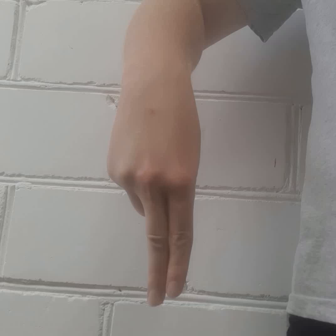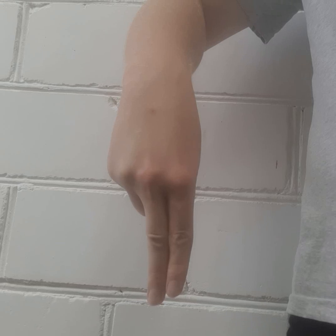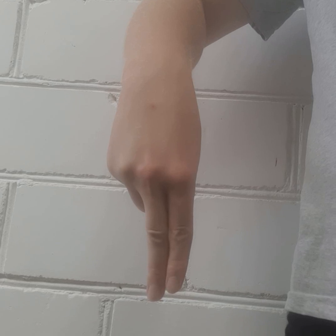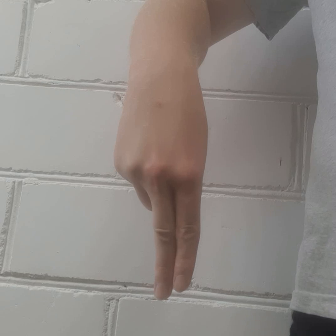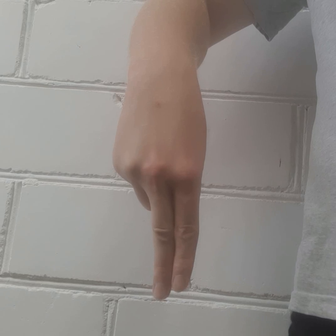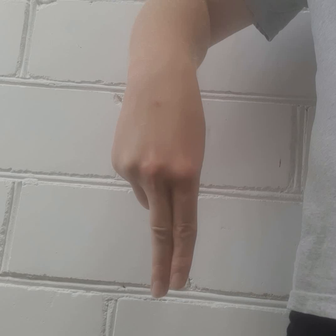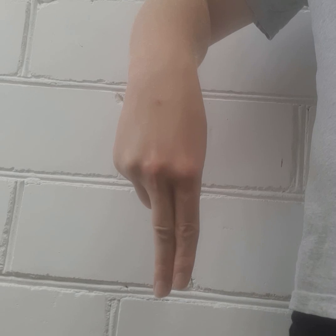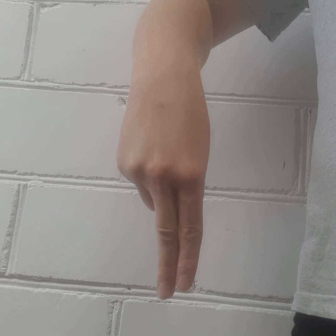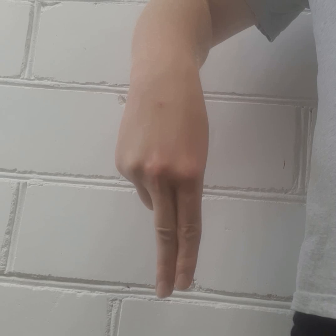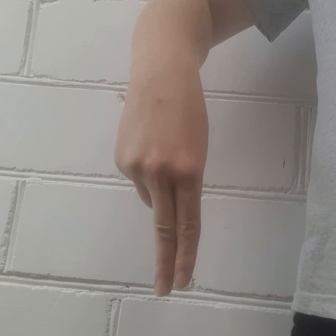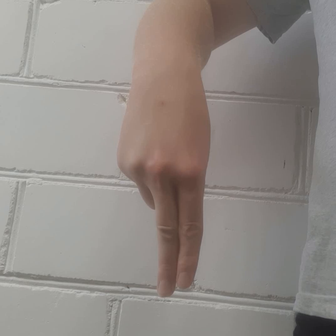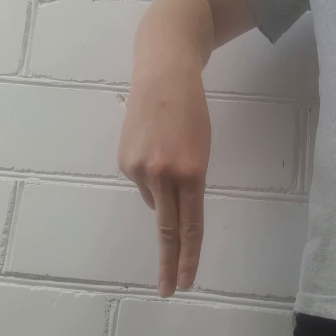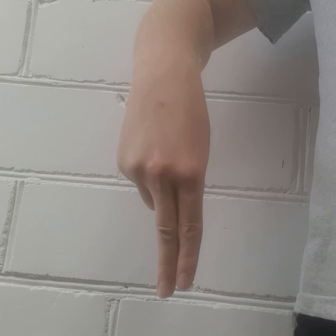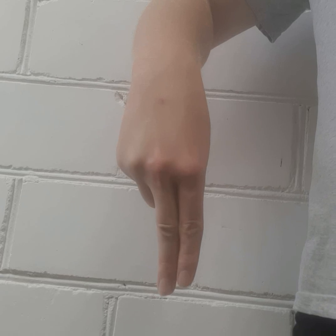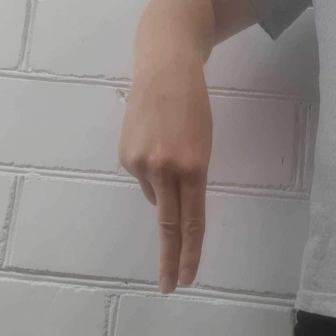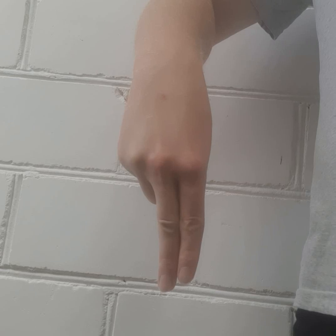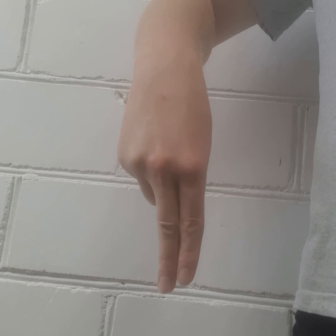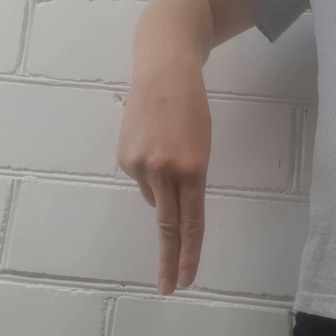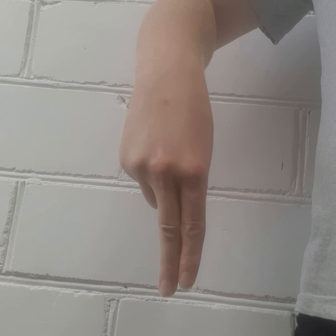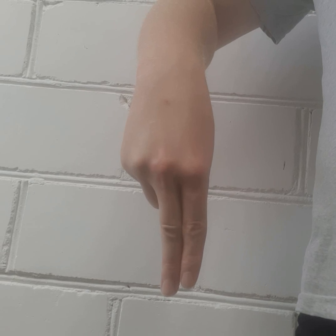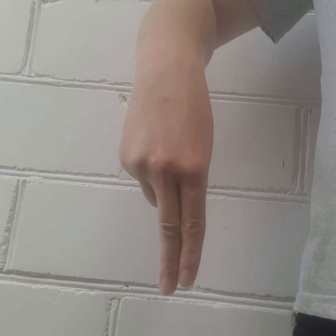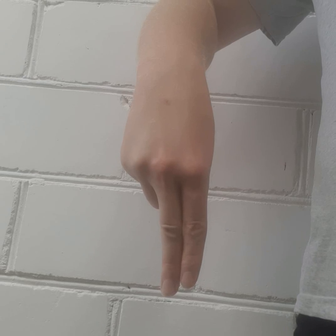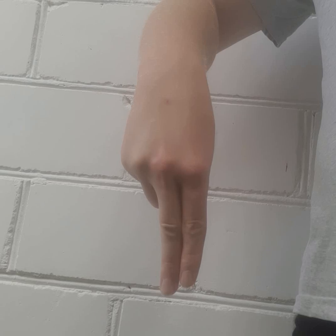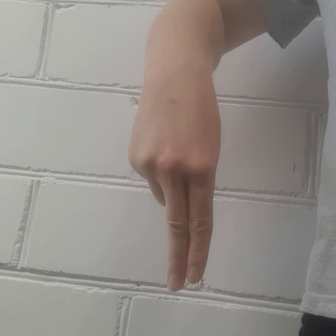П